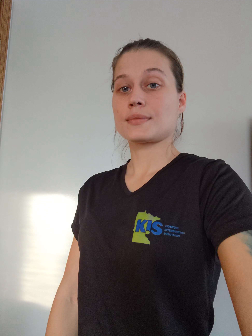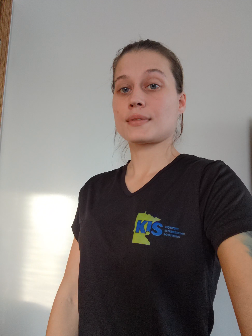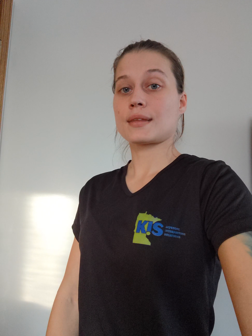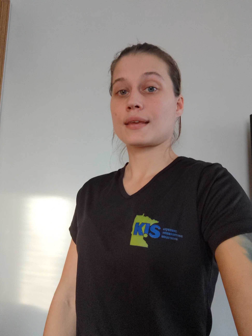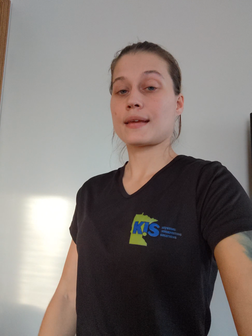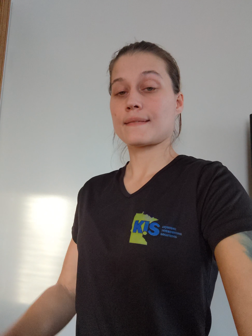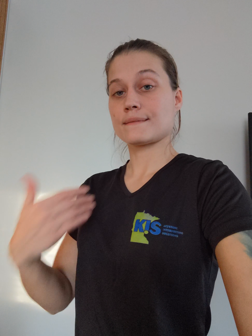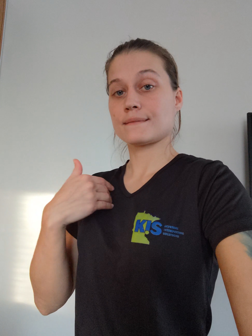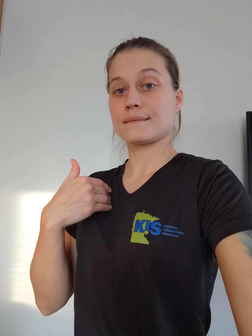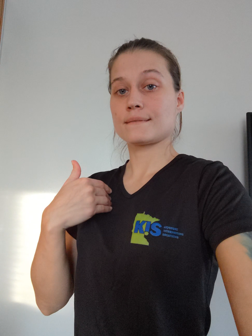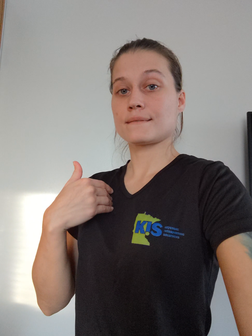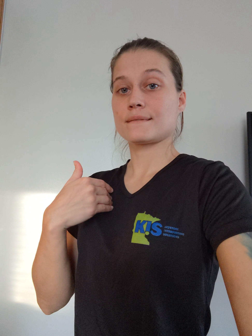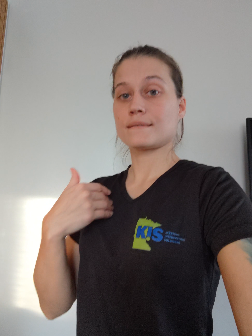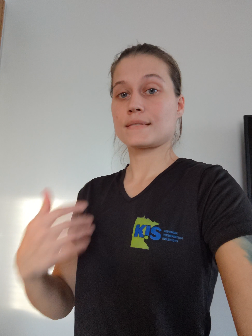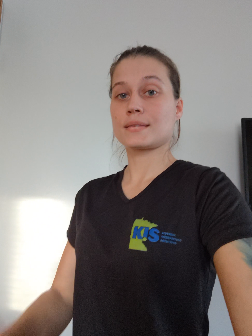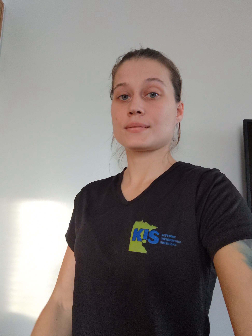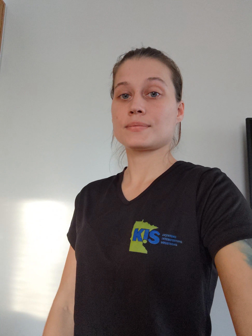have